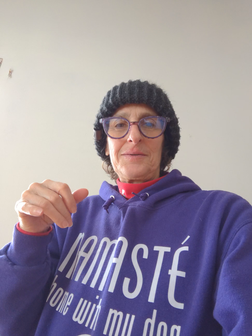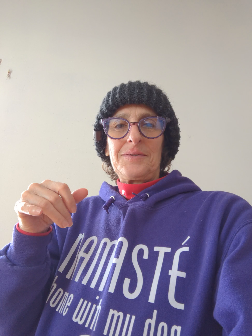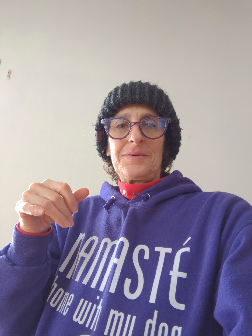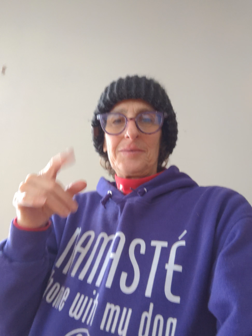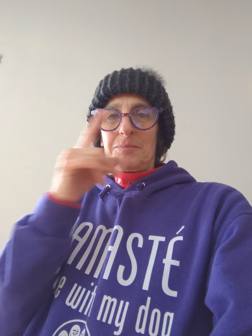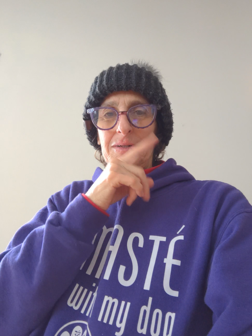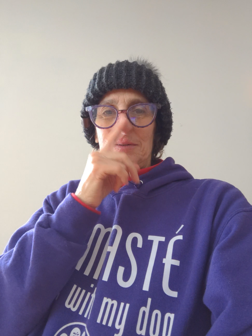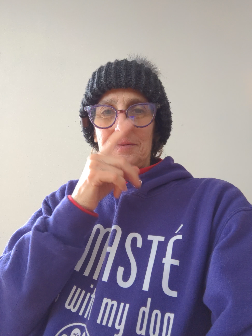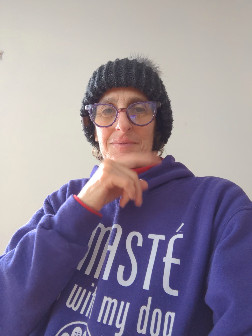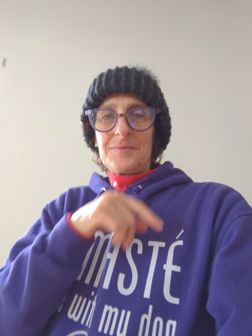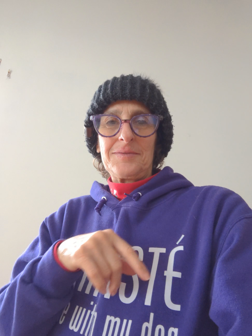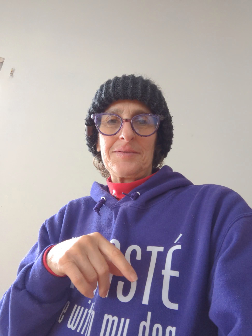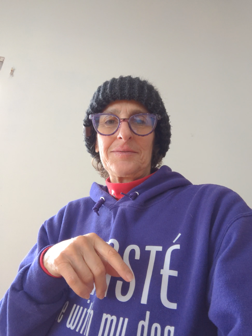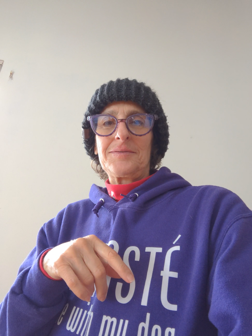mouse